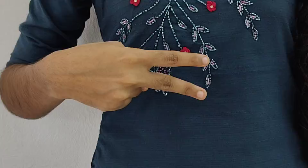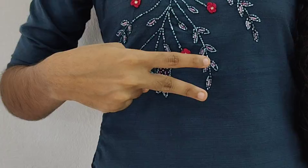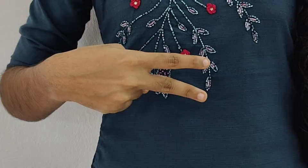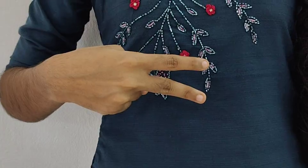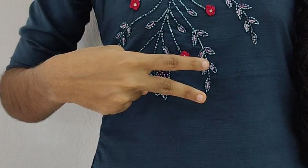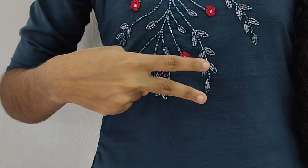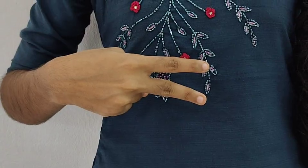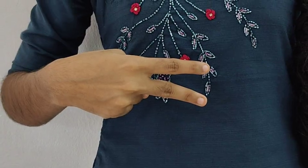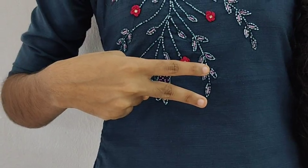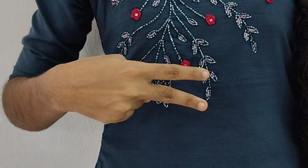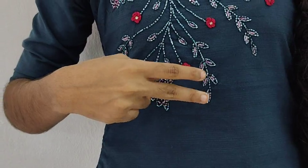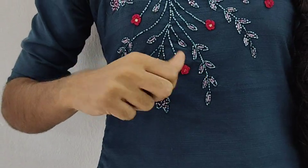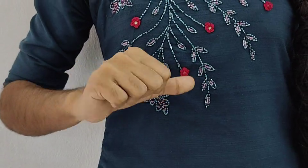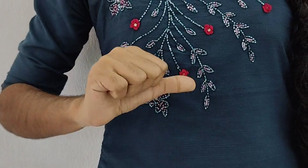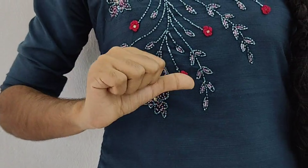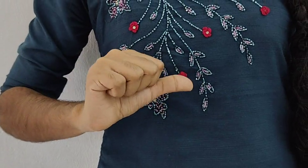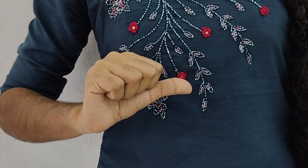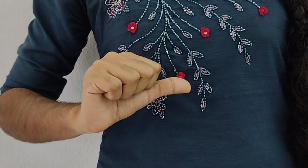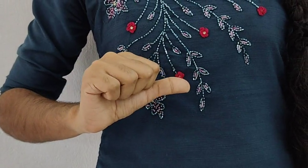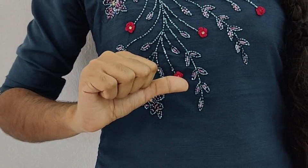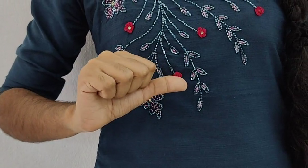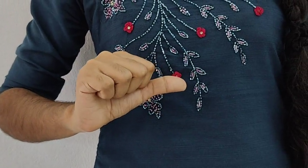ഐ